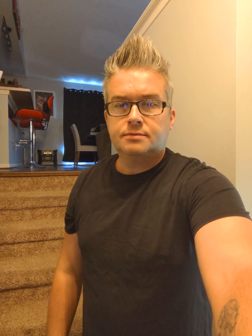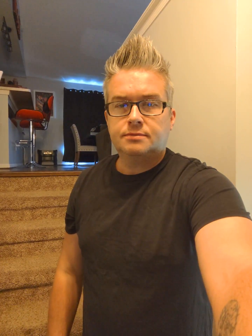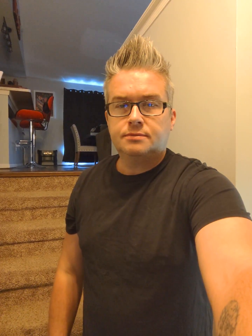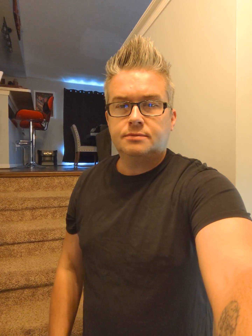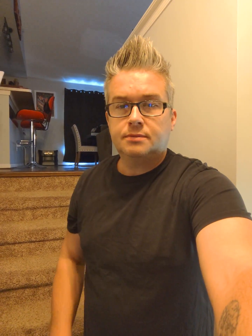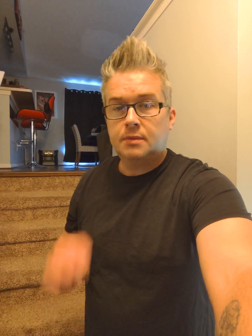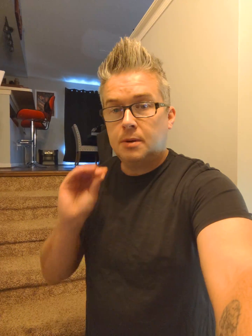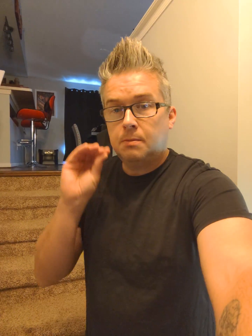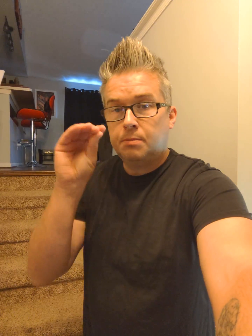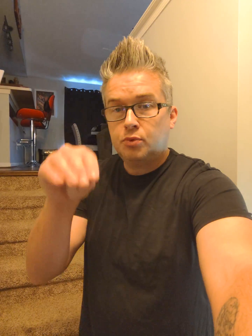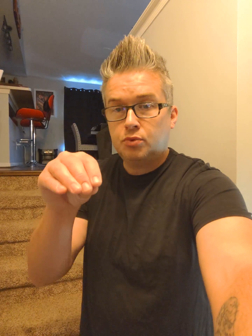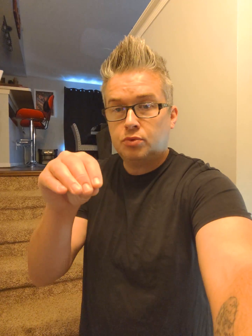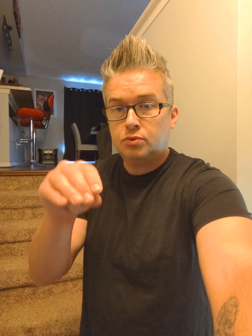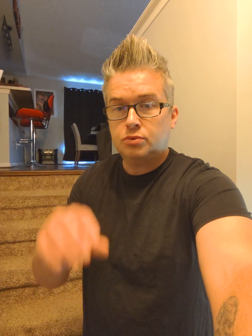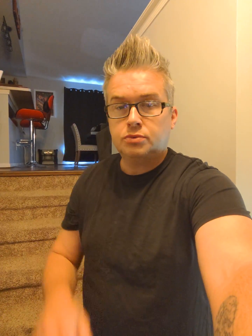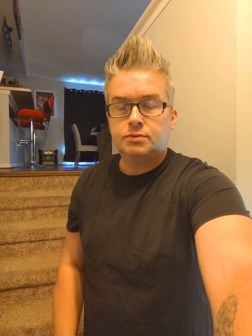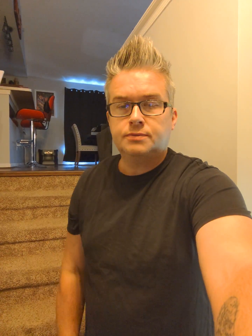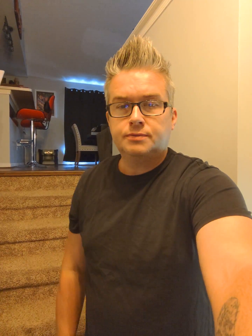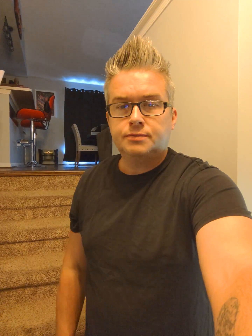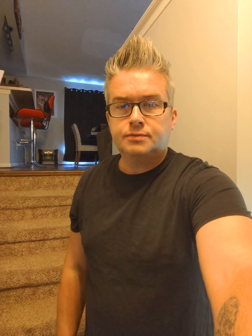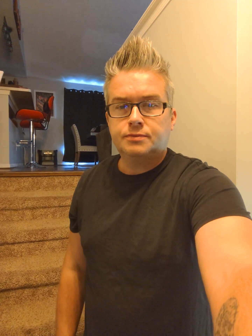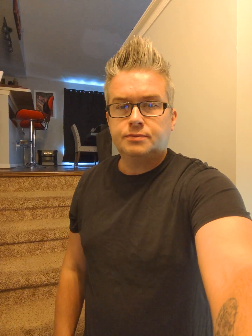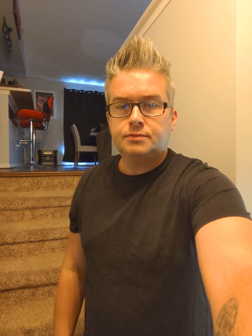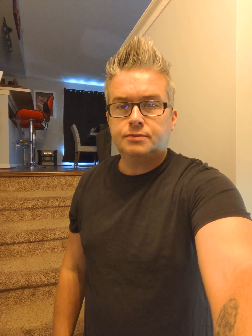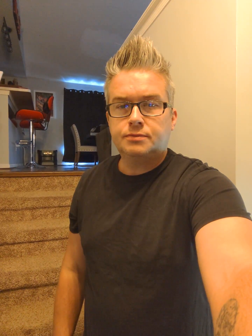put